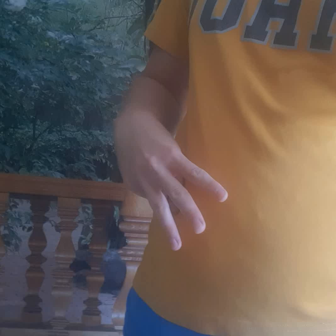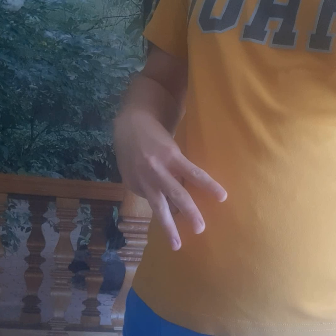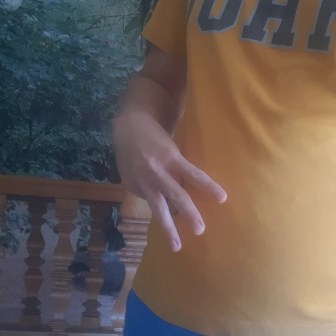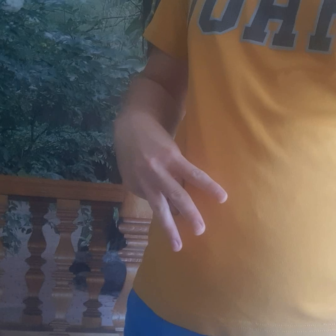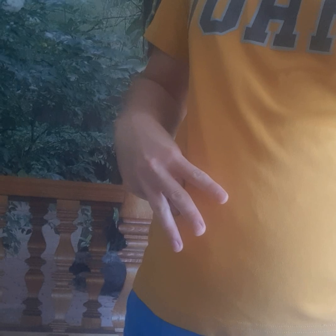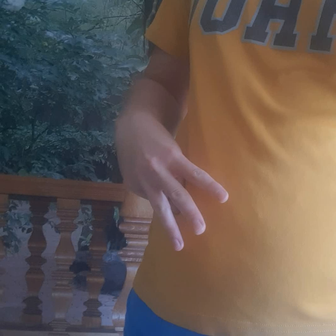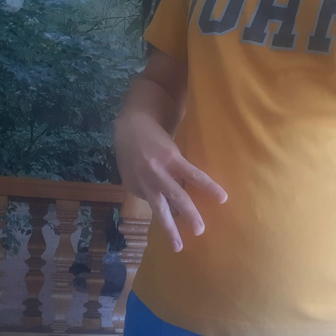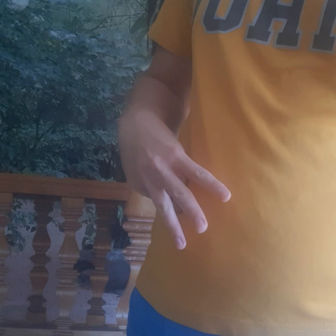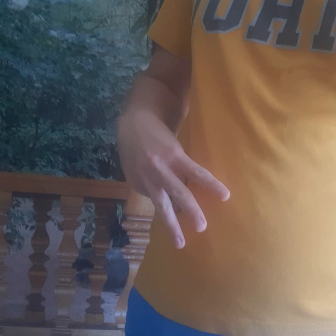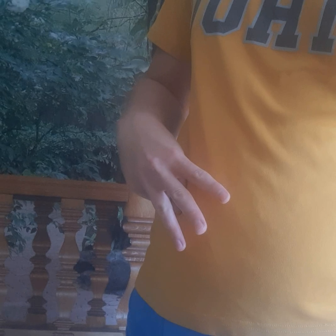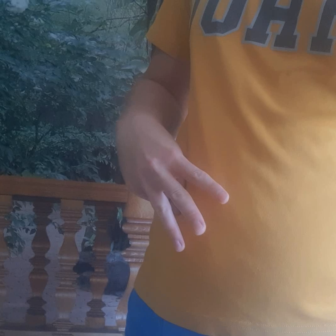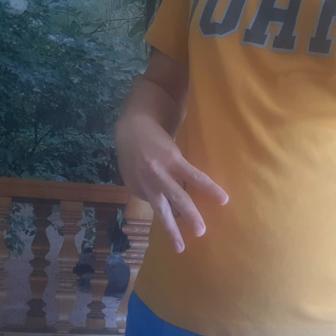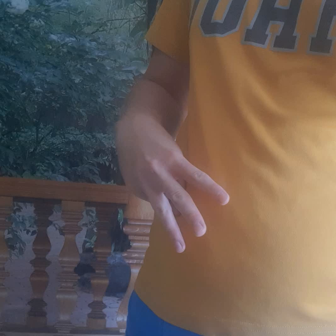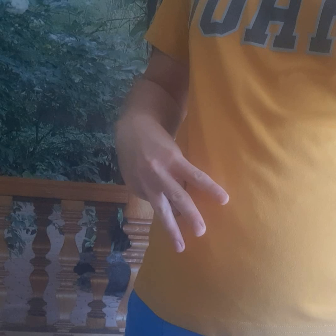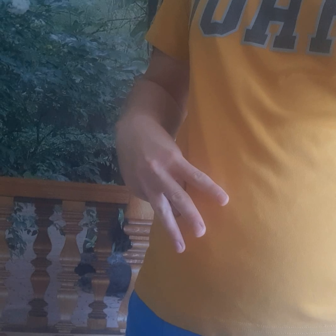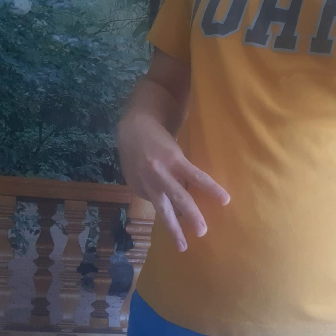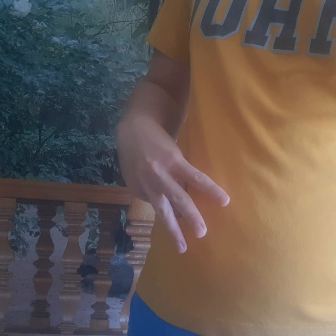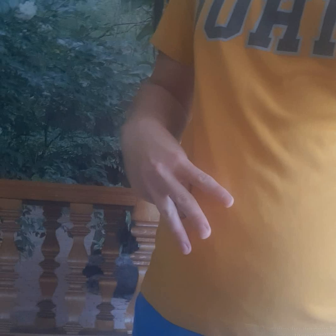М